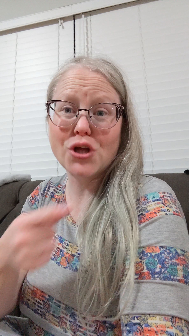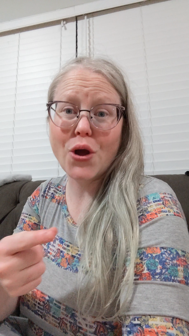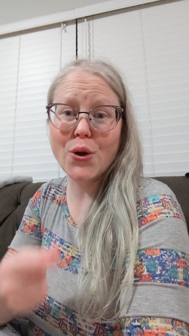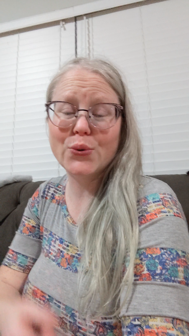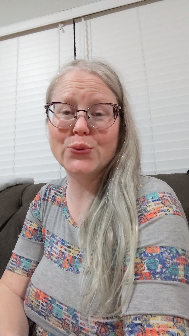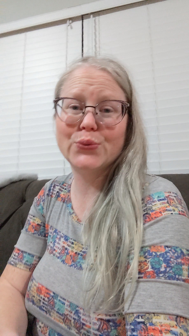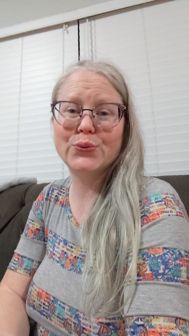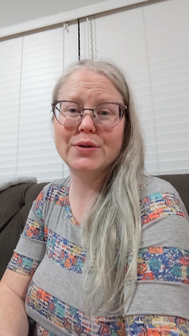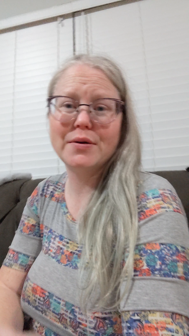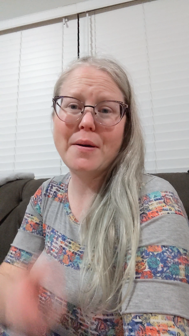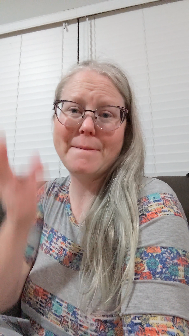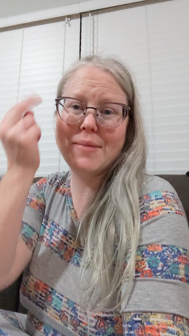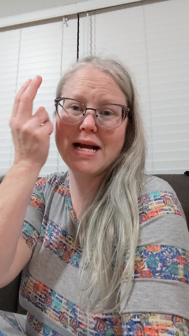bunny